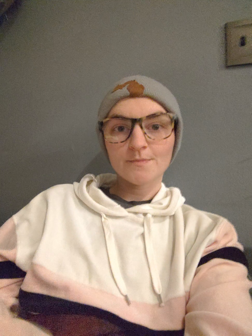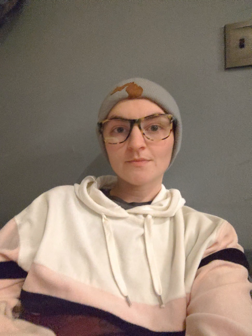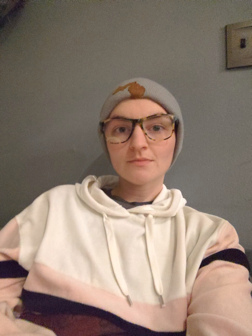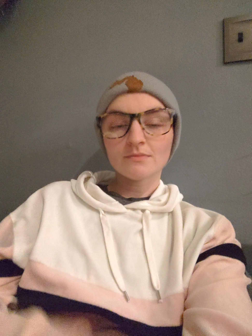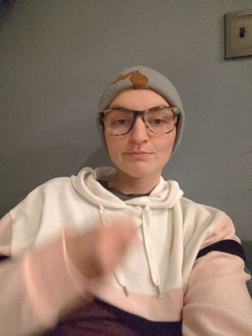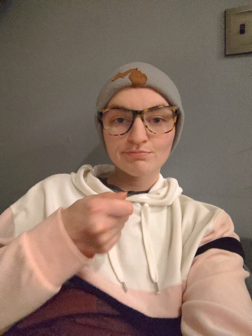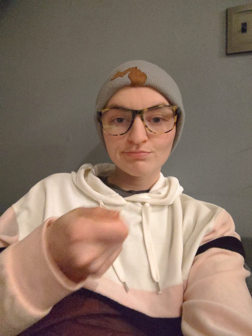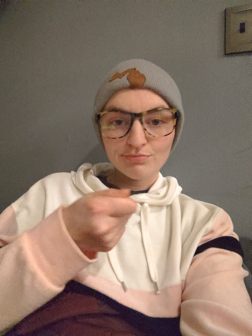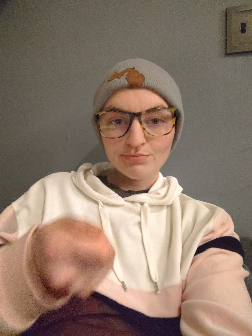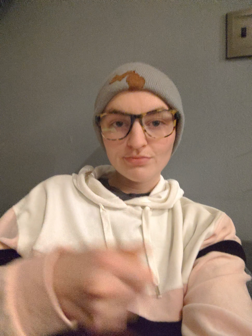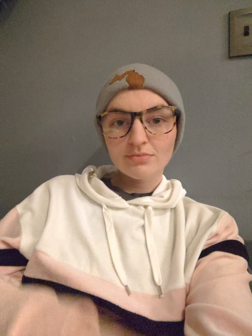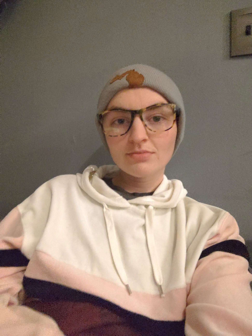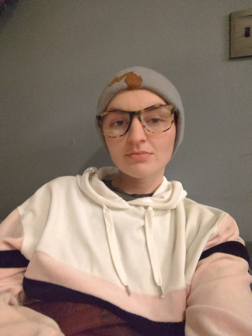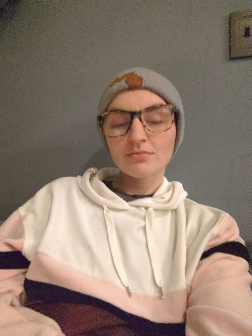vacuum